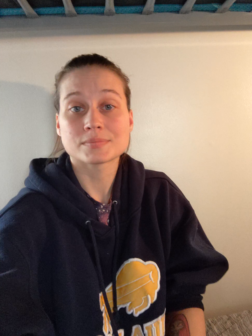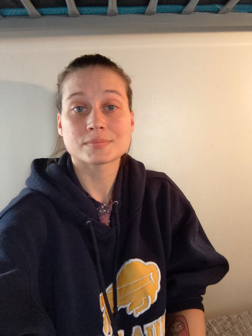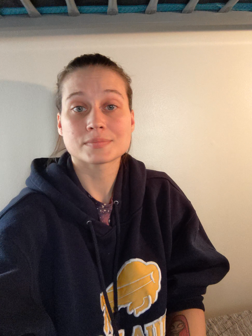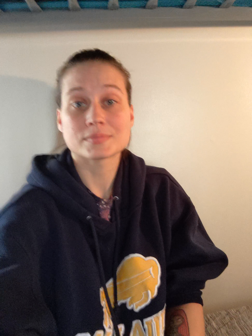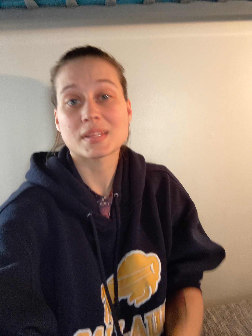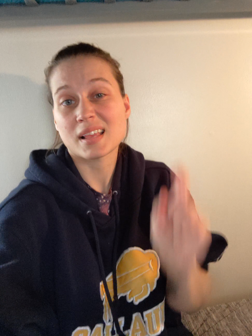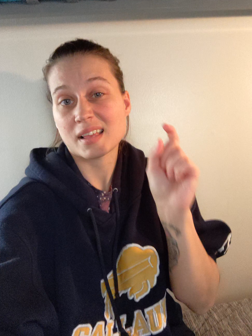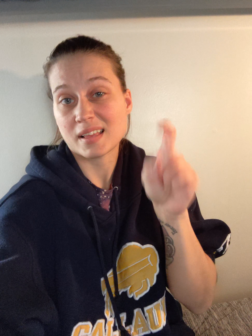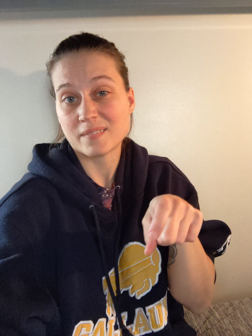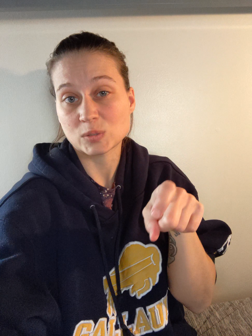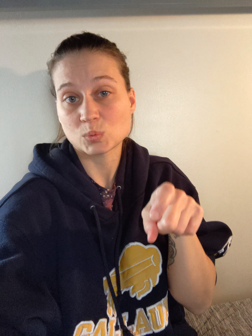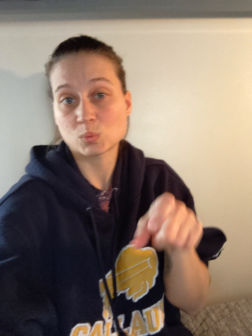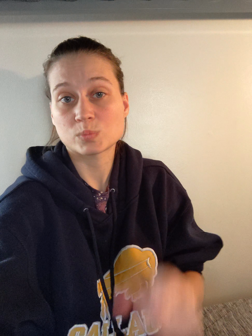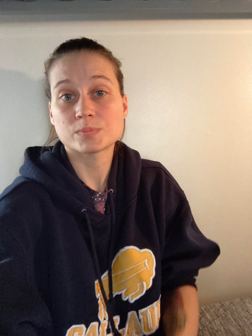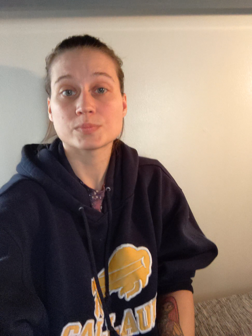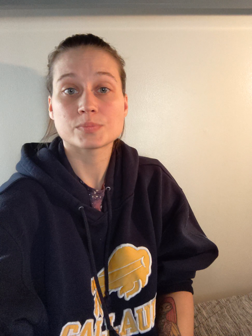have to